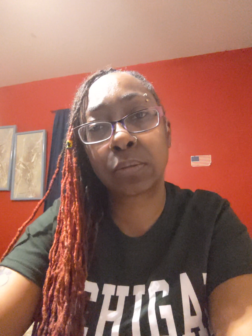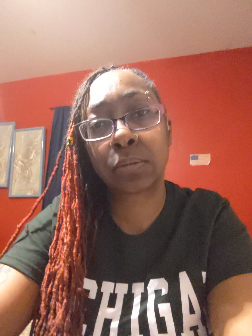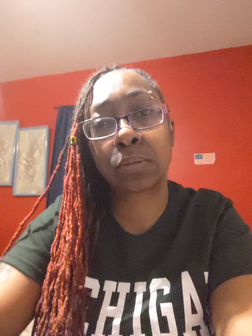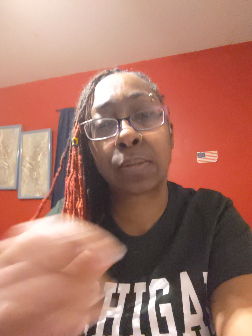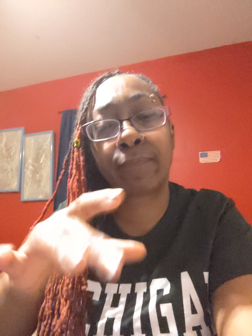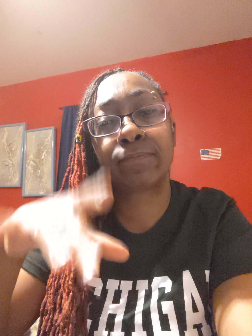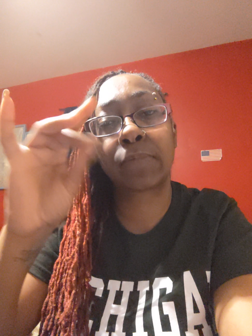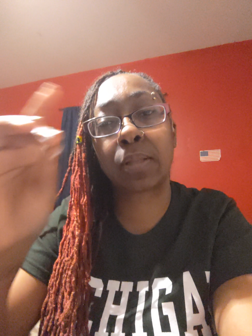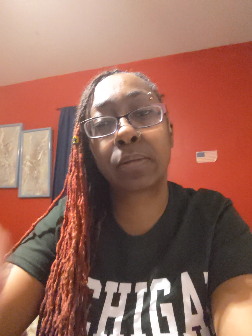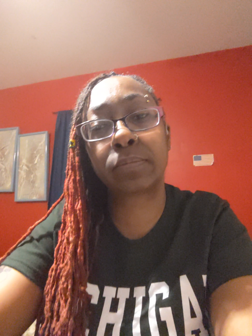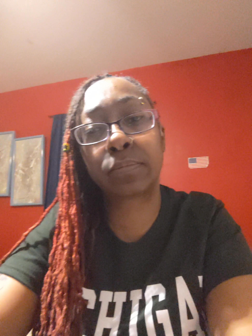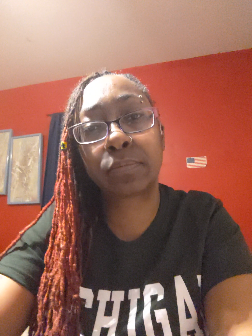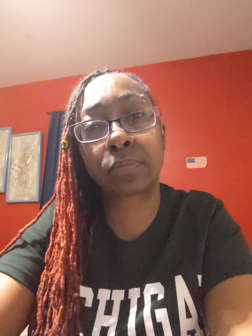find